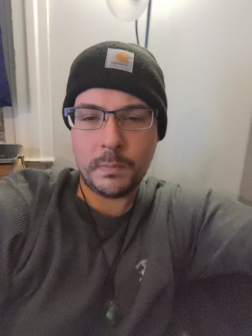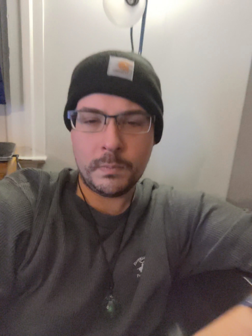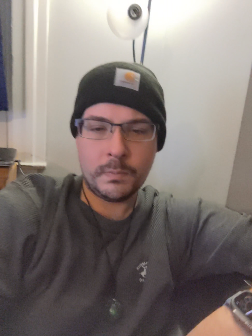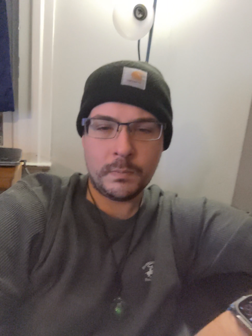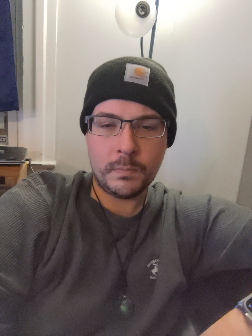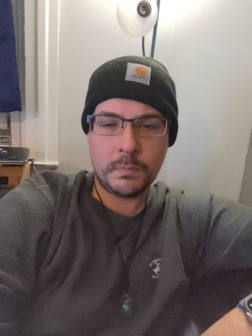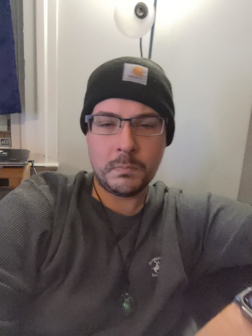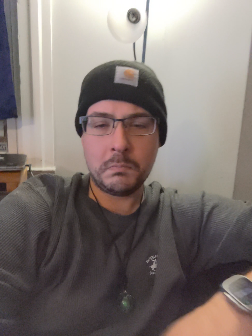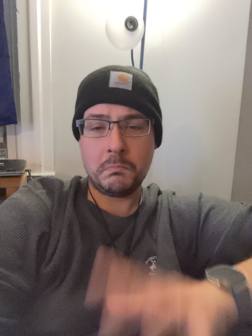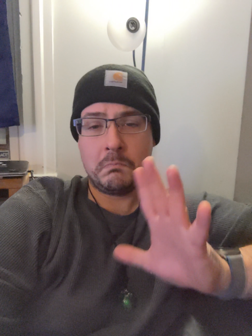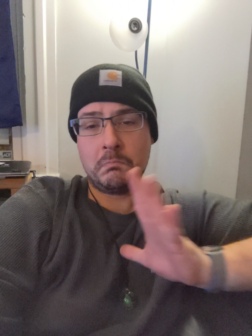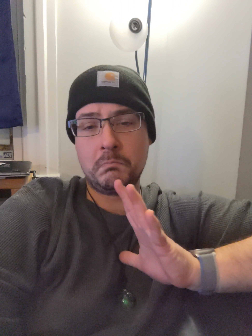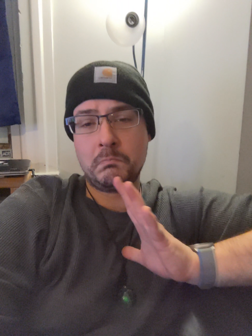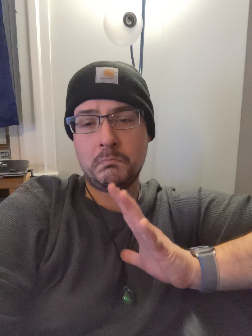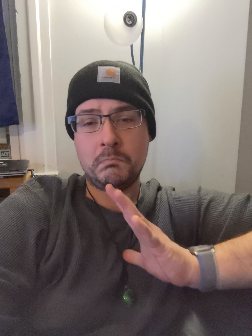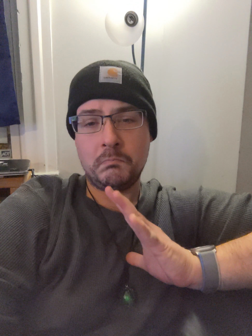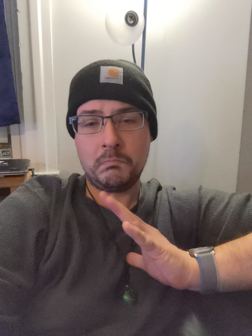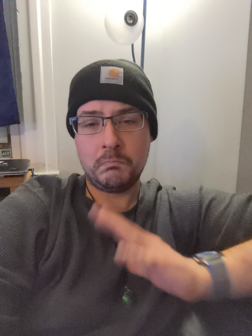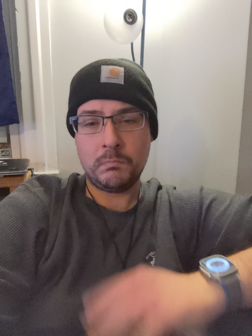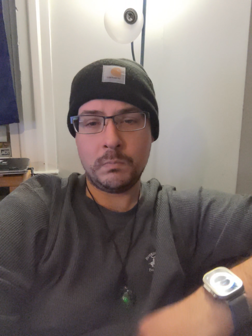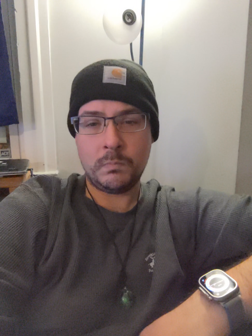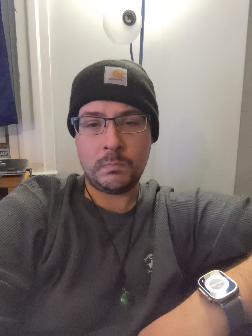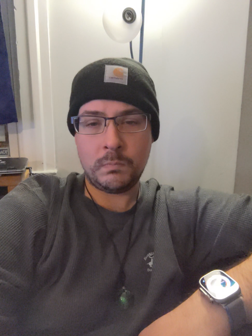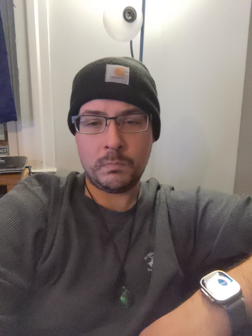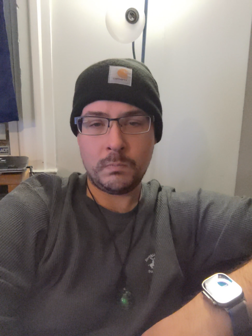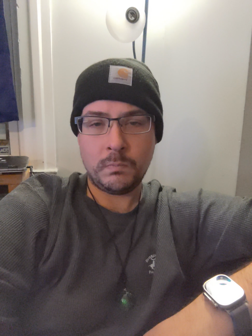fine